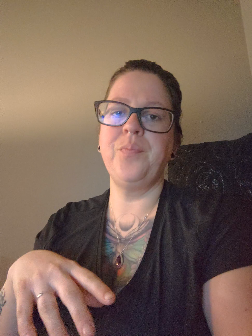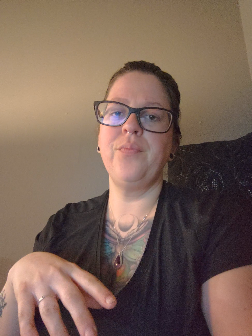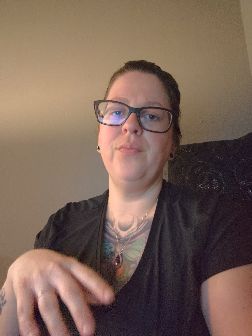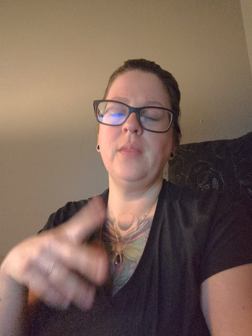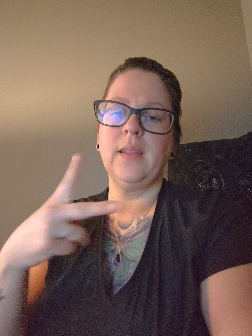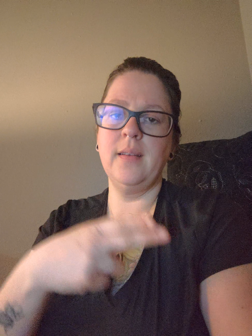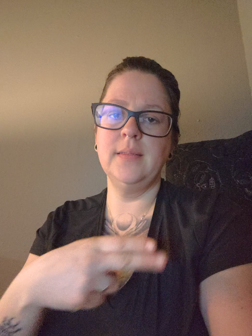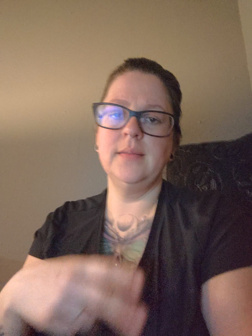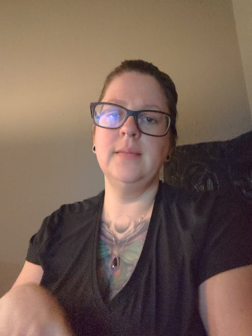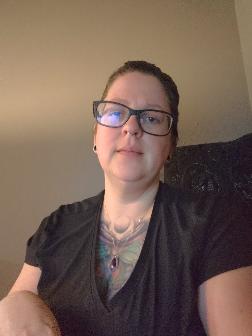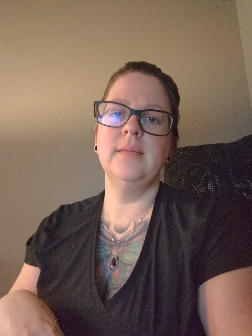cut